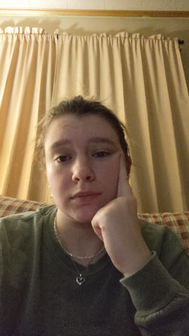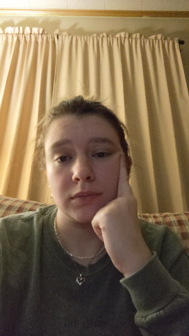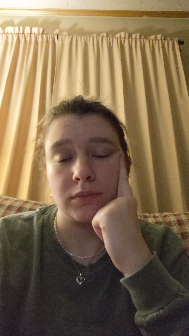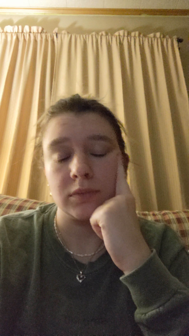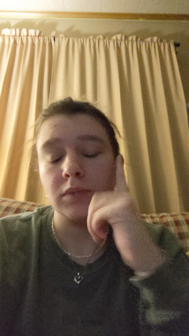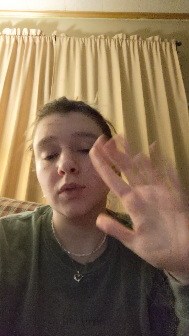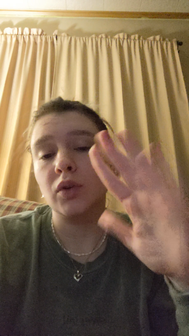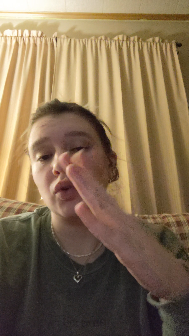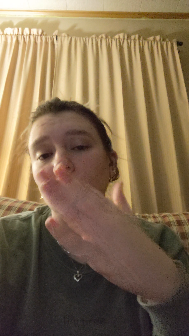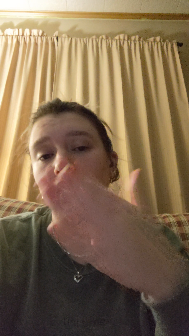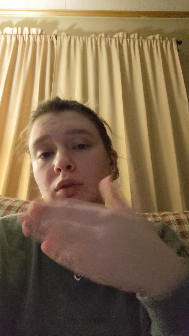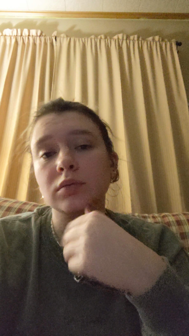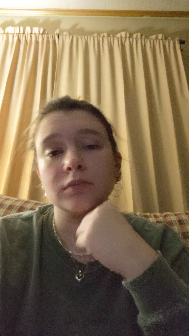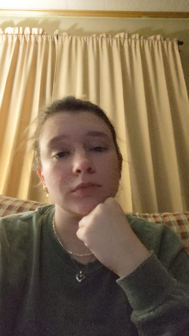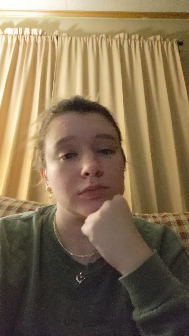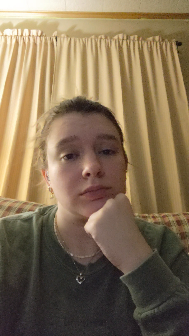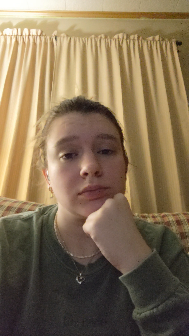cook